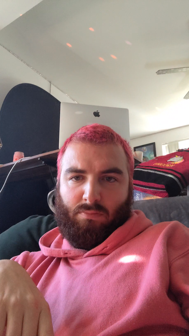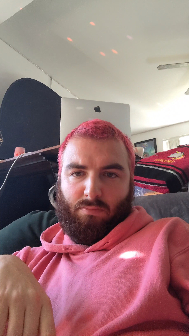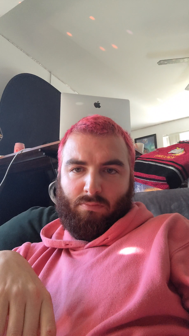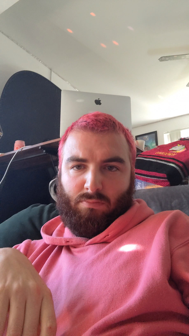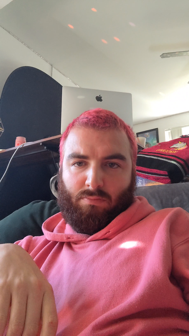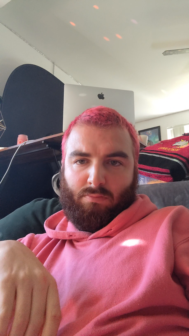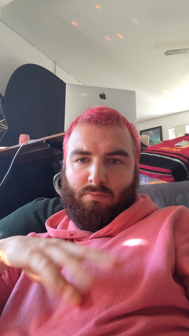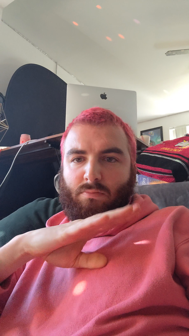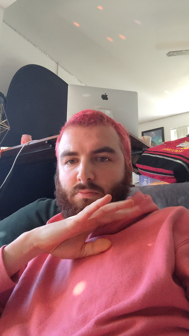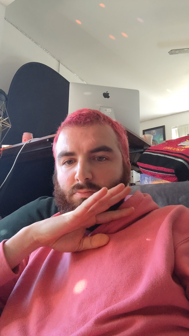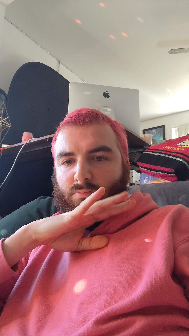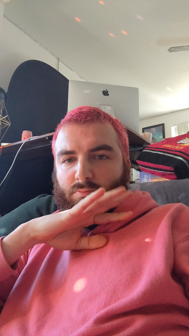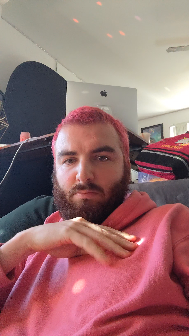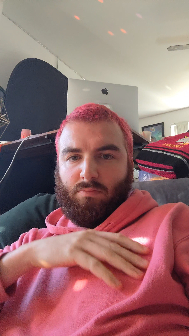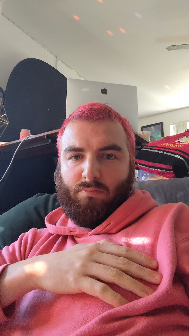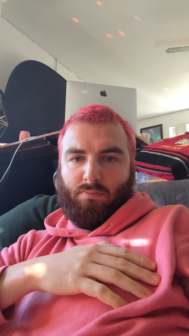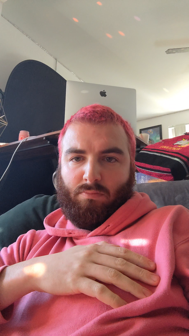naughty